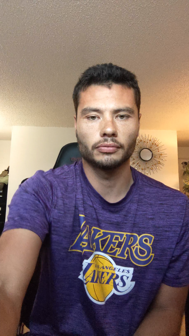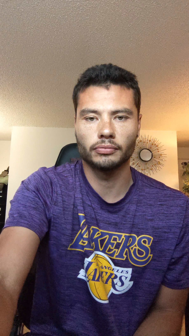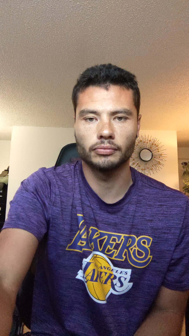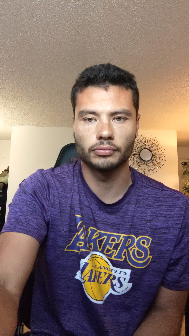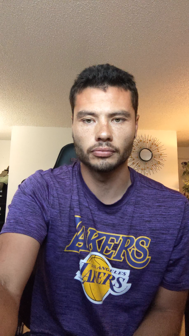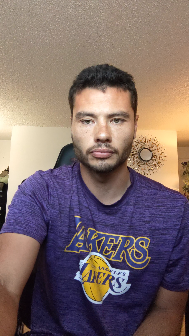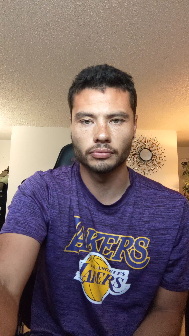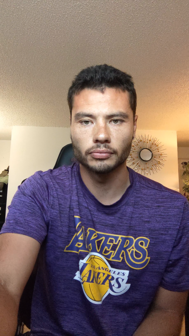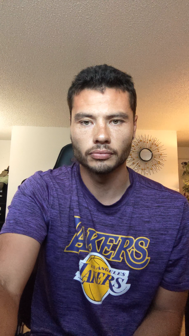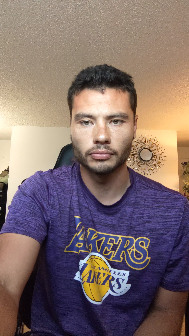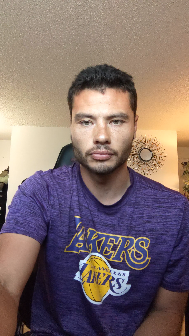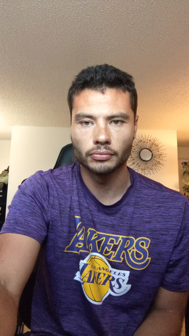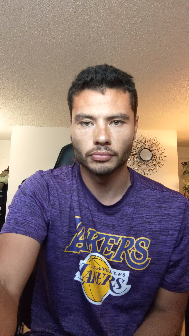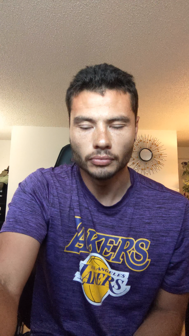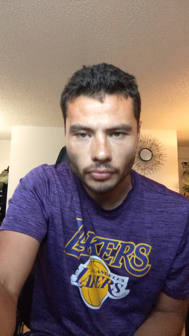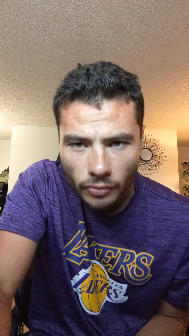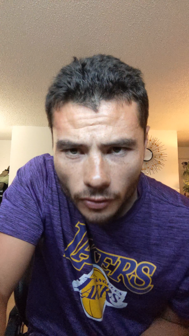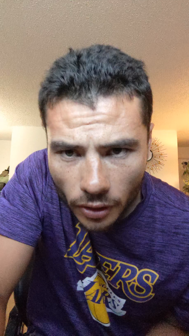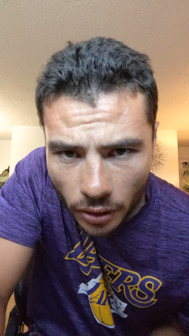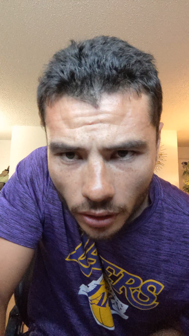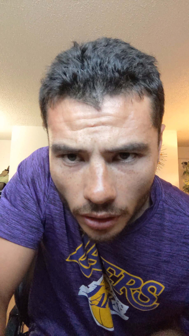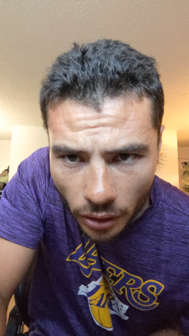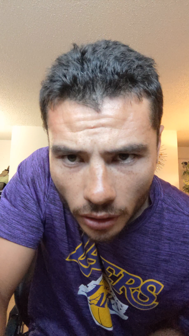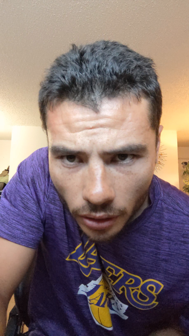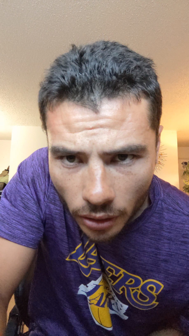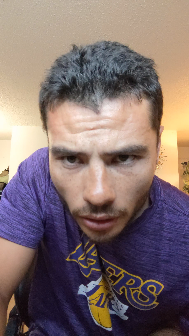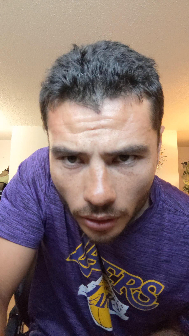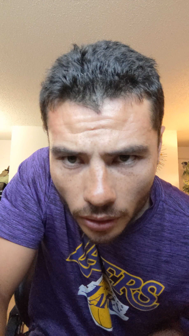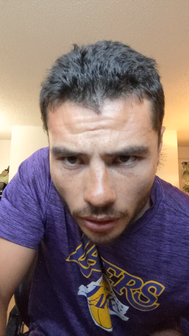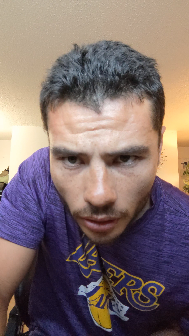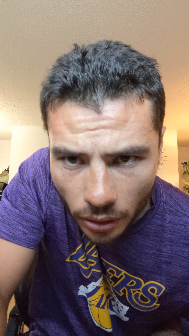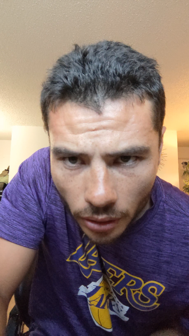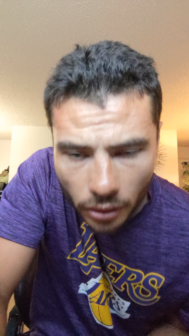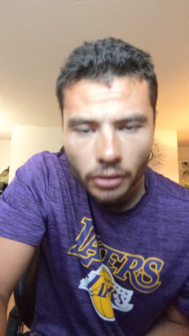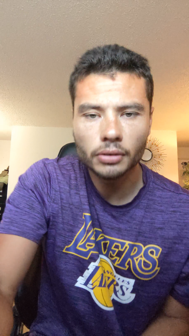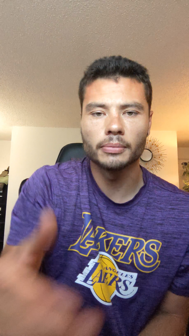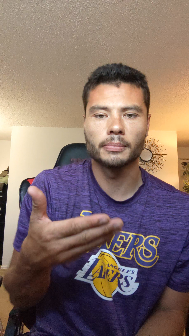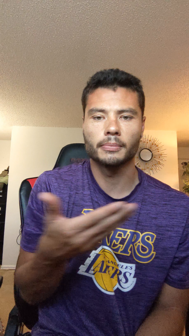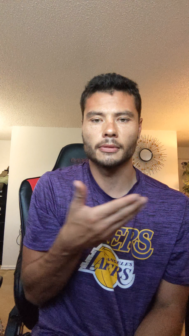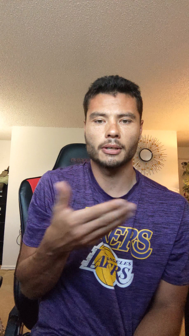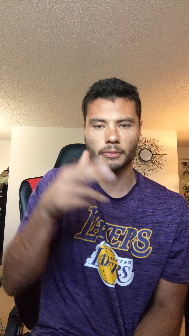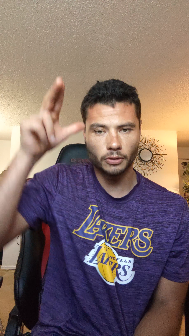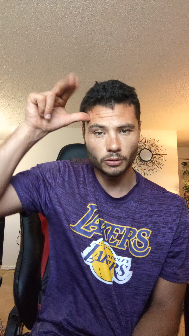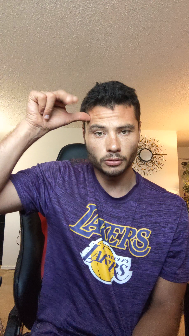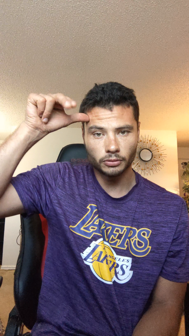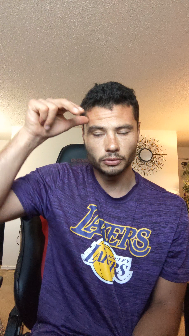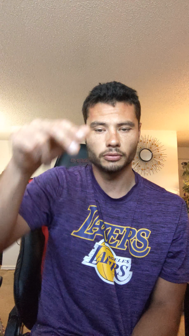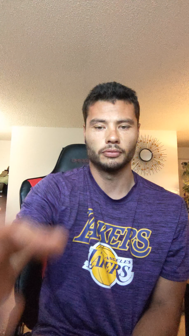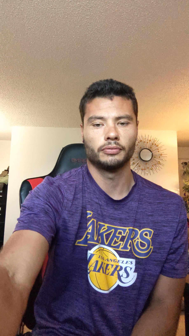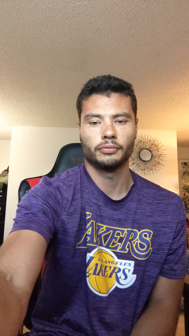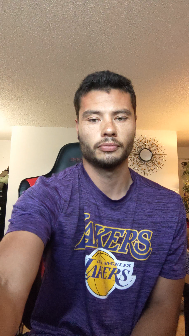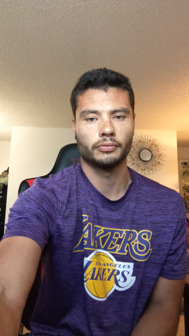pony